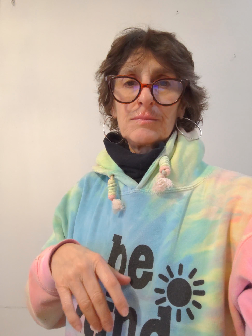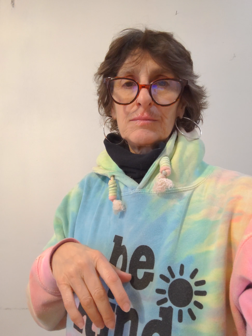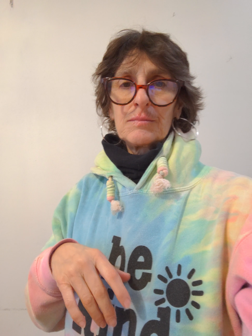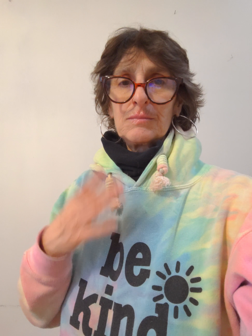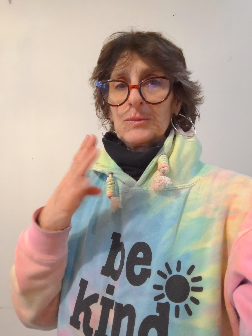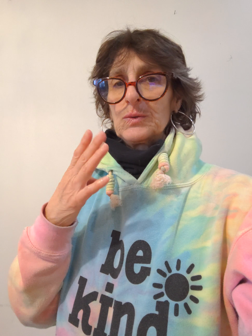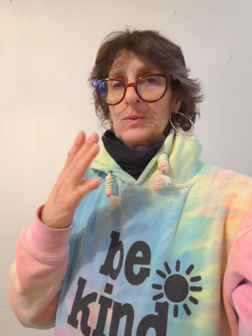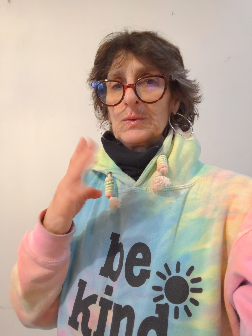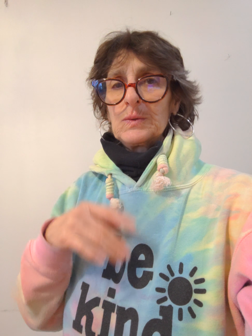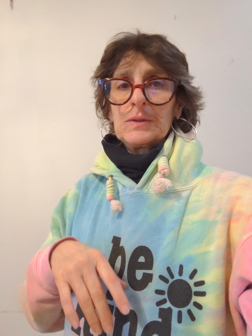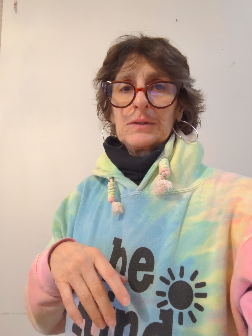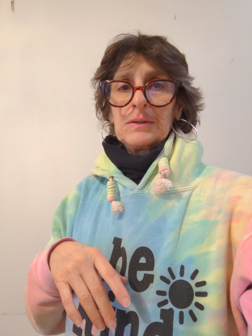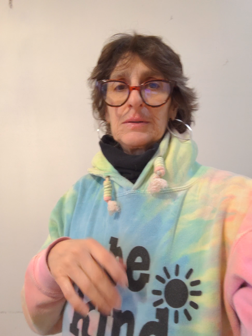blue